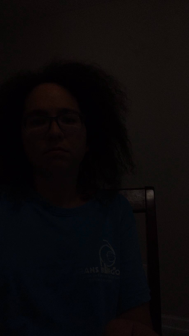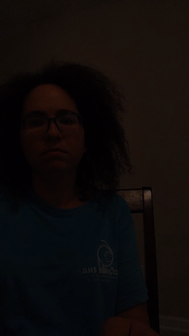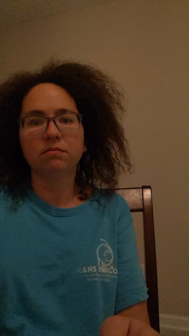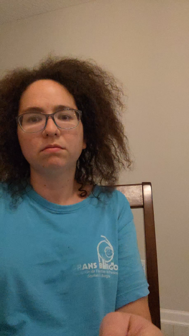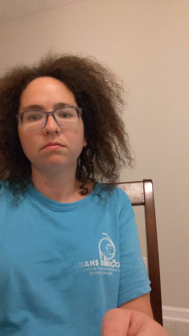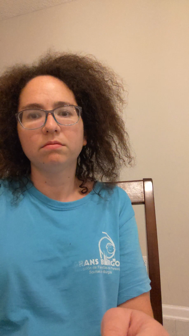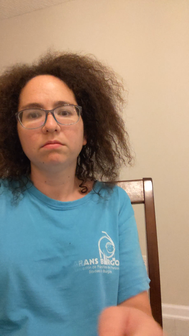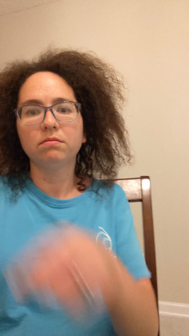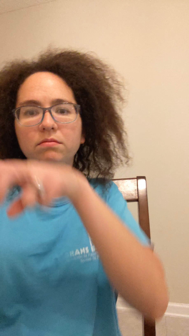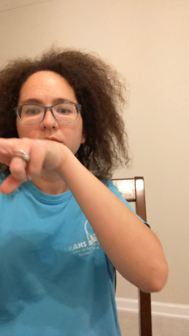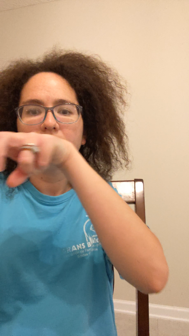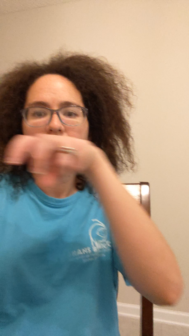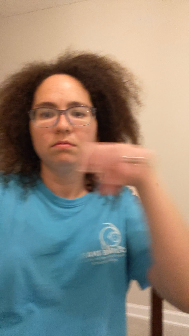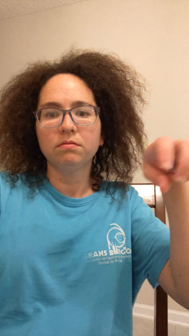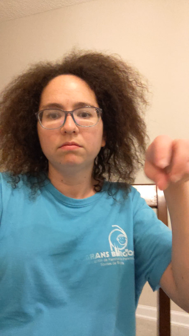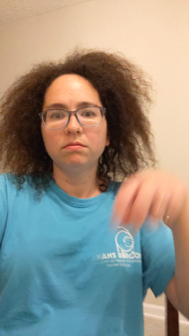bench